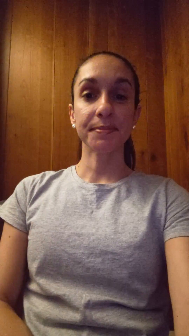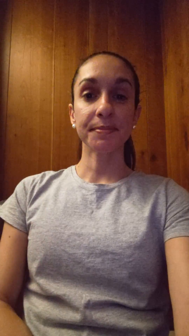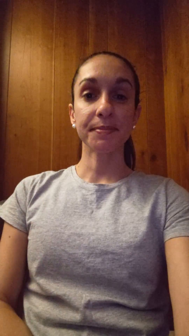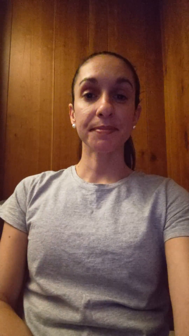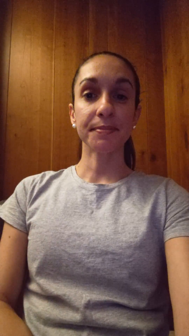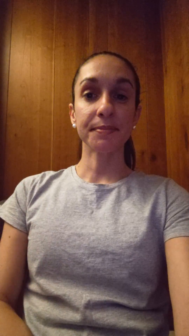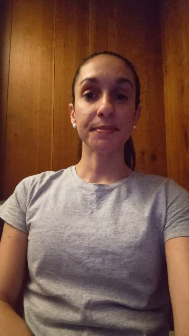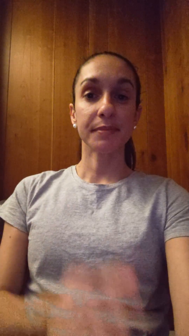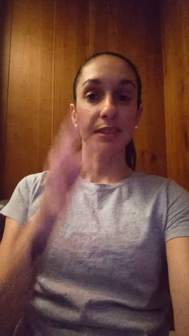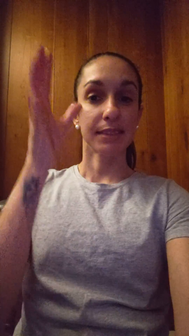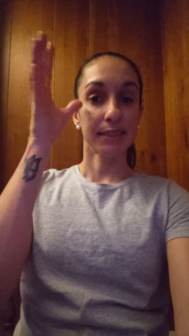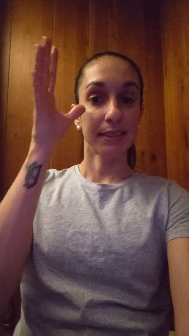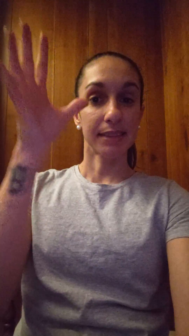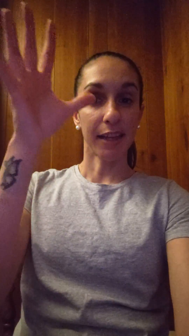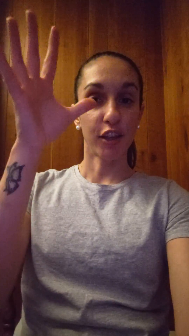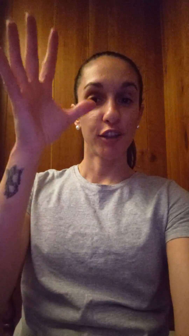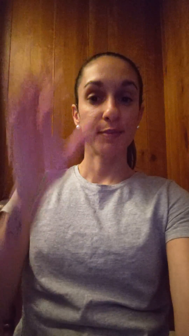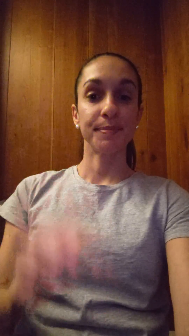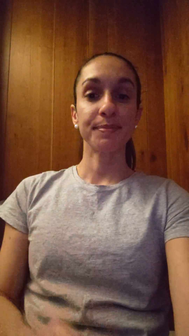deer